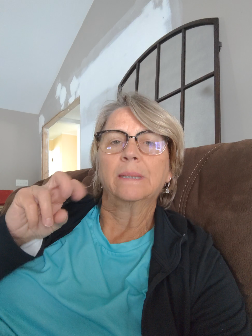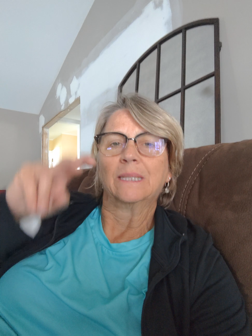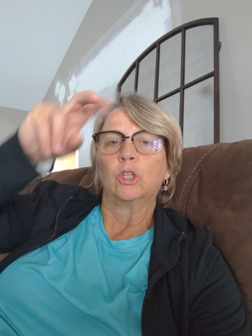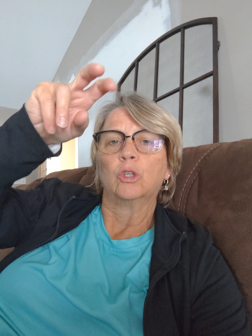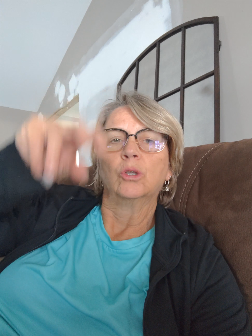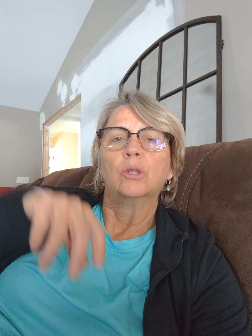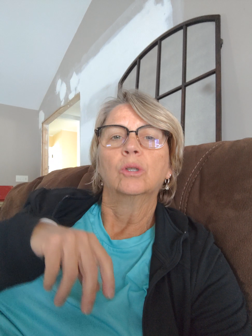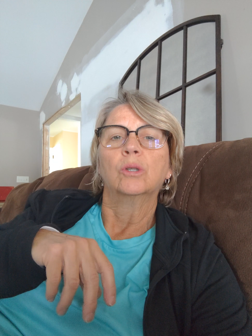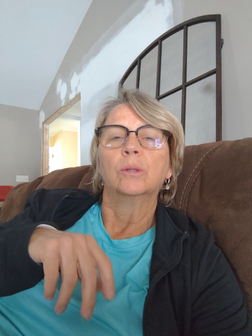stairs